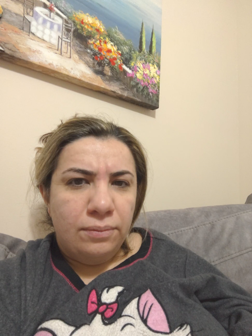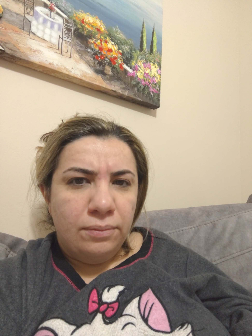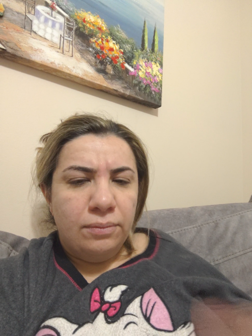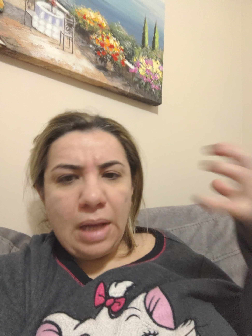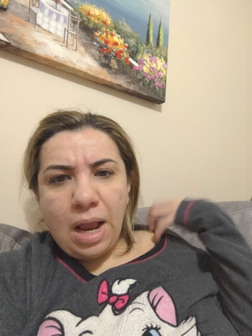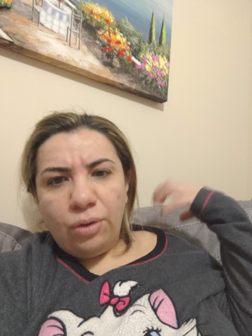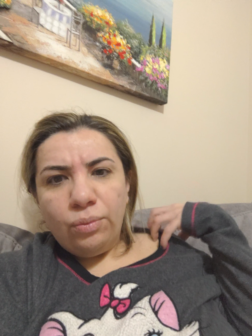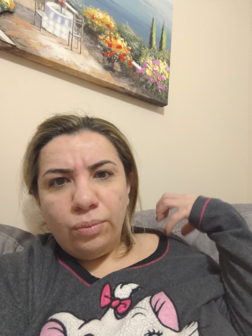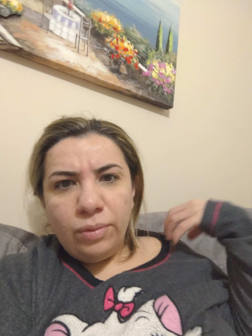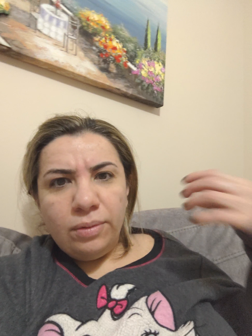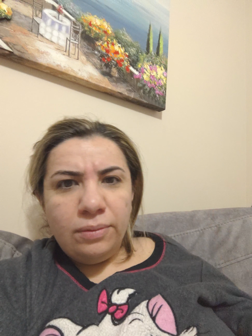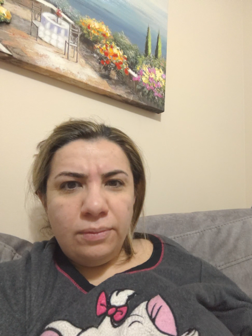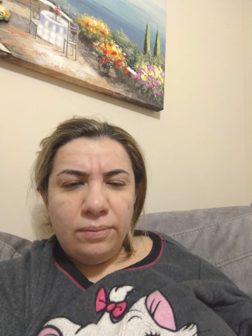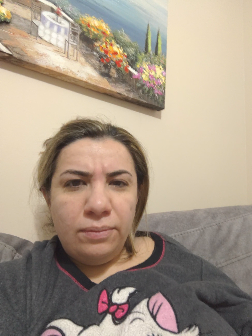outside